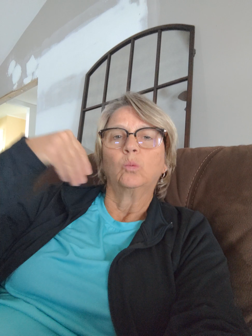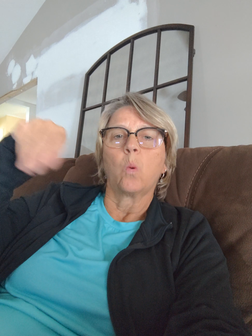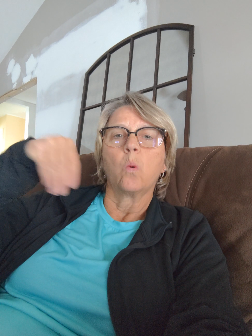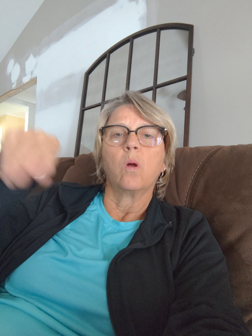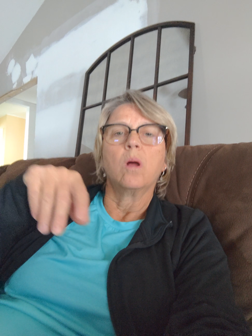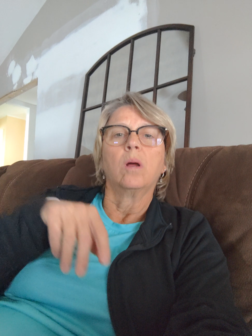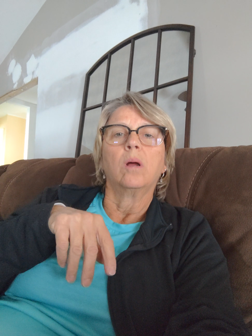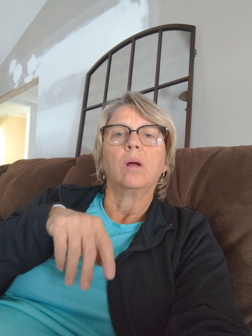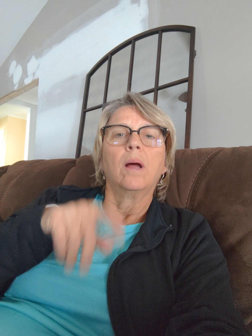store